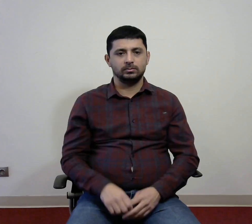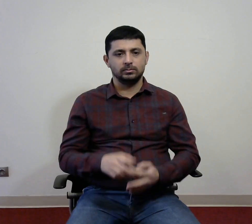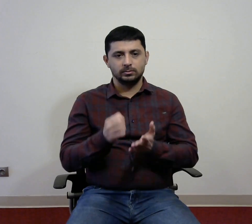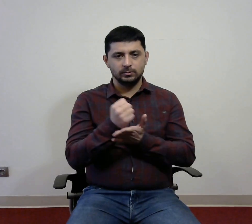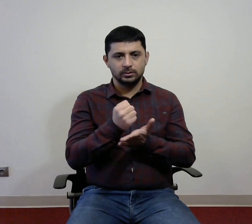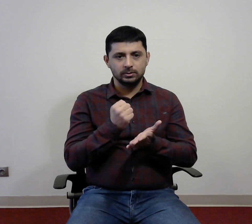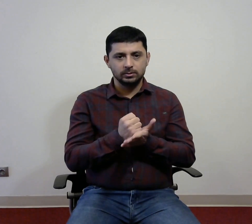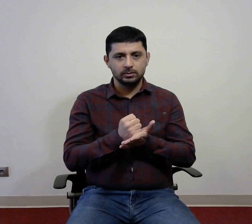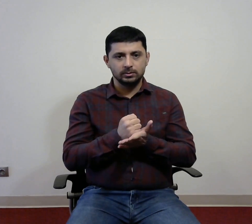viza